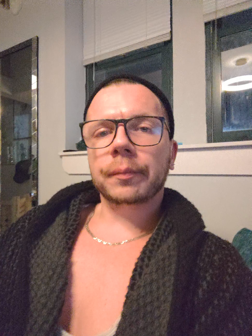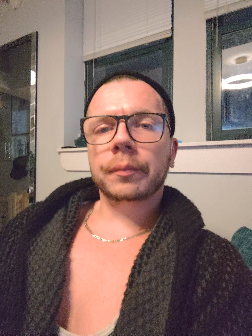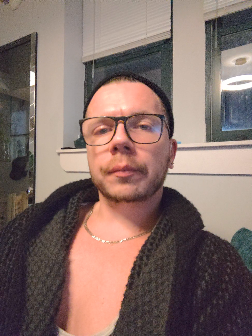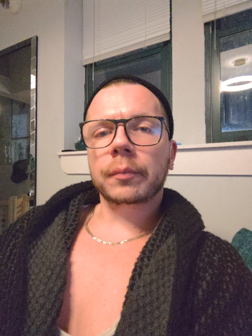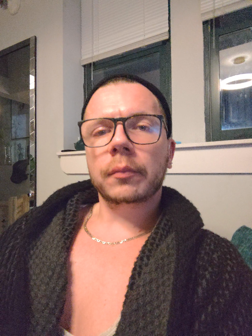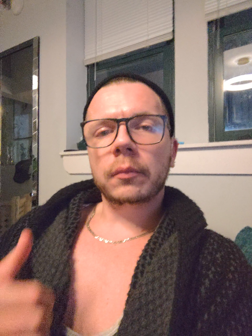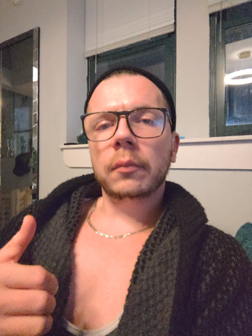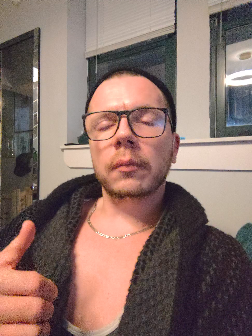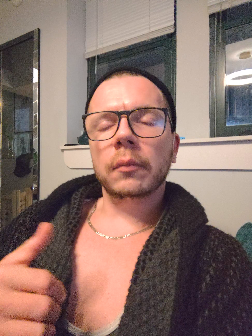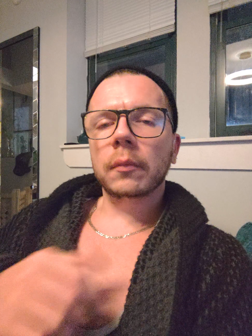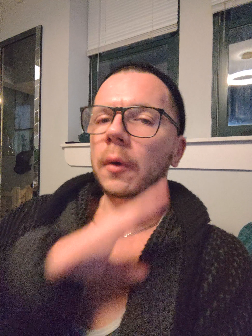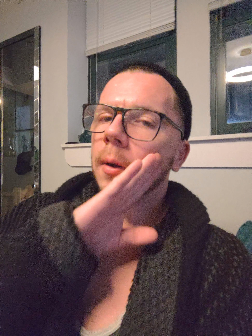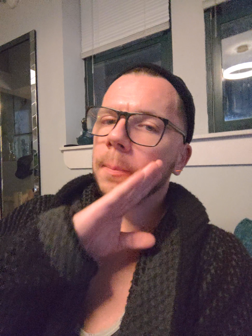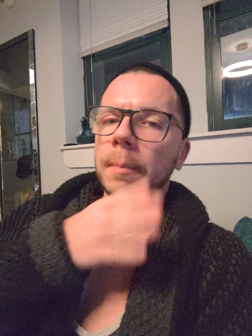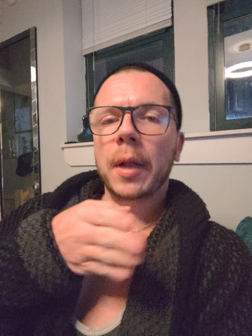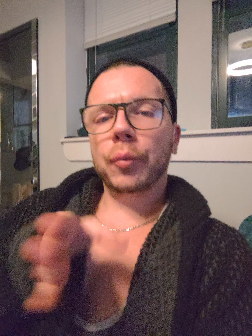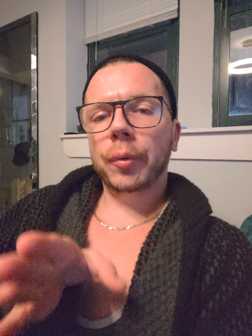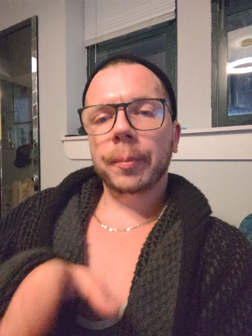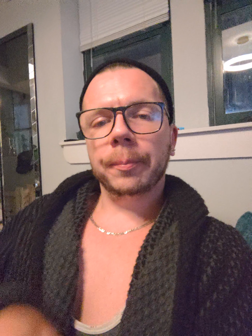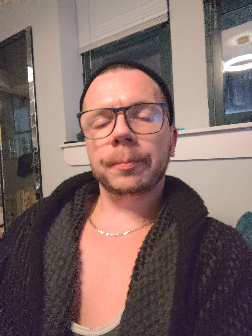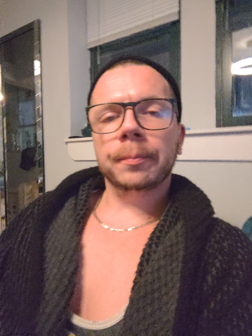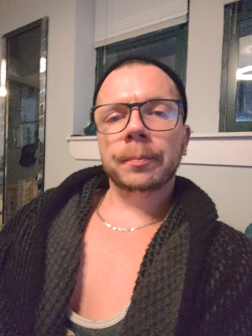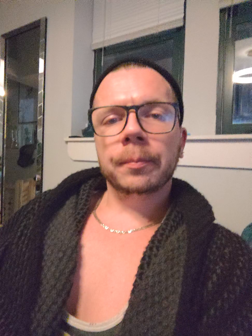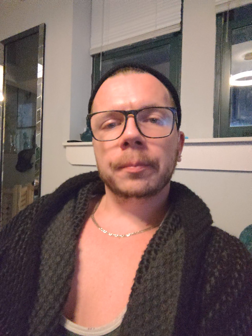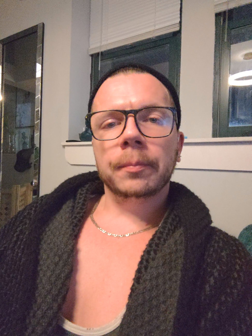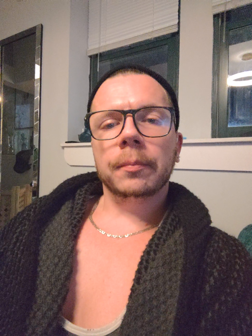bedroom